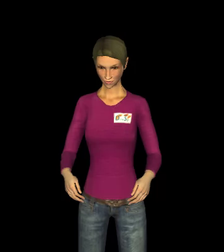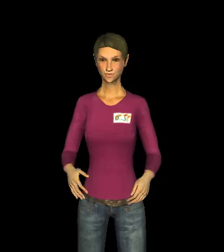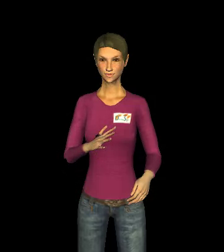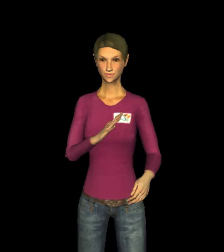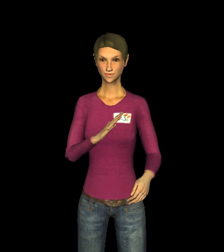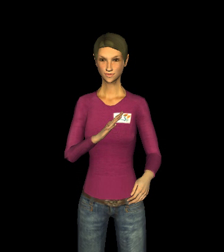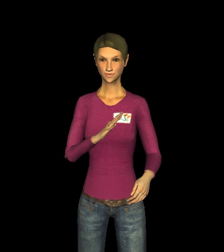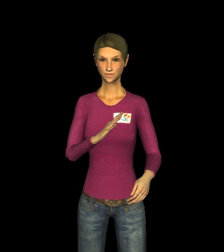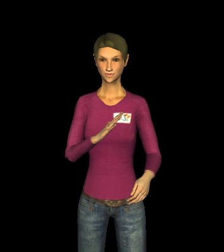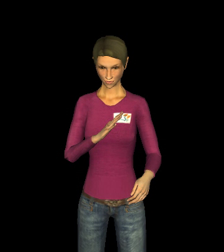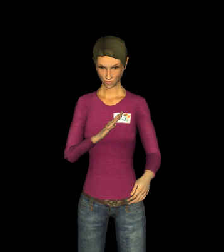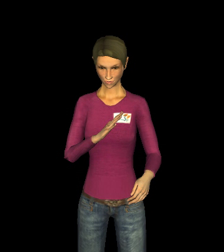يمتلك